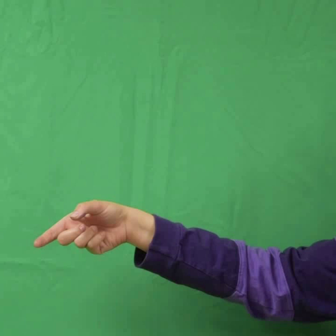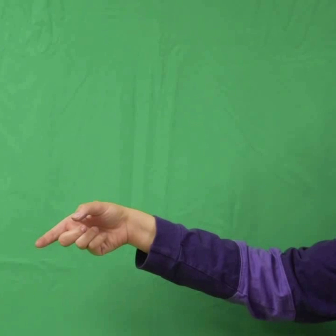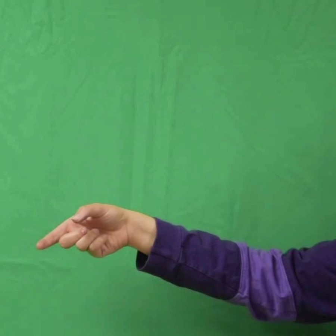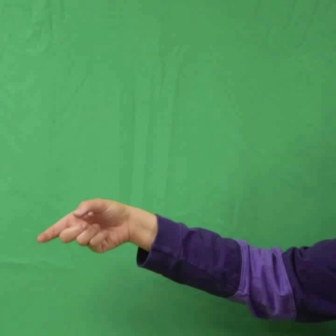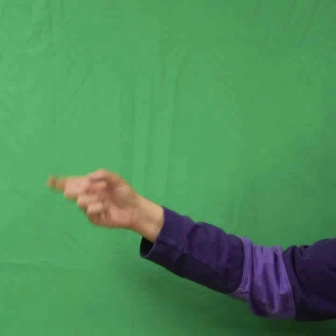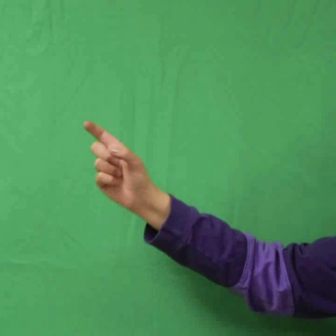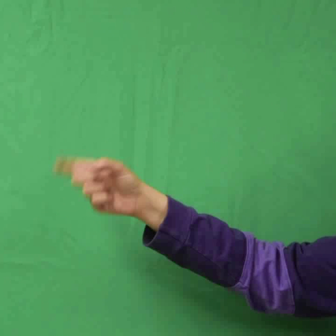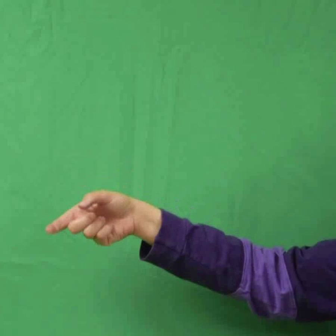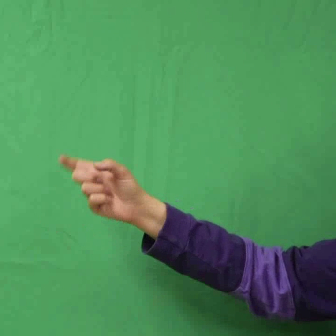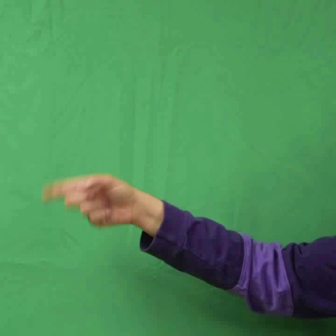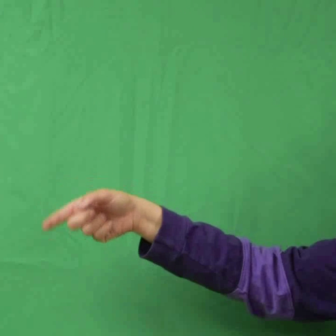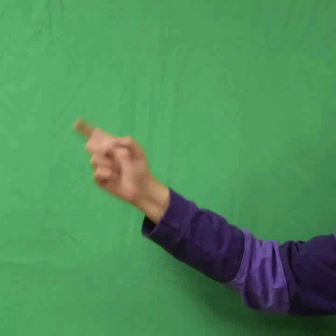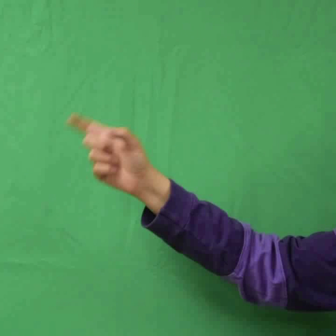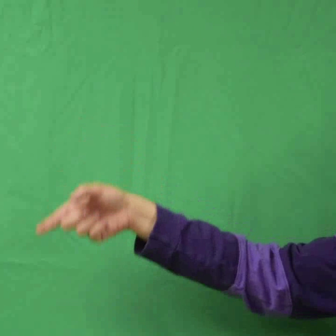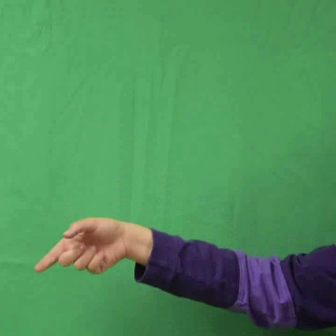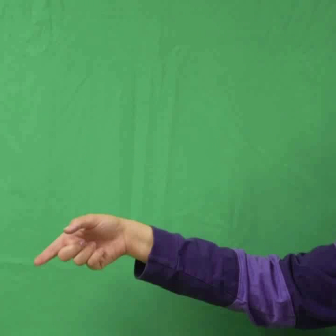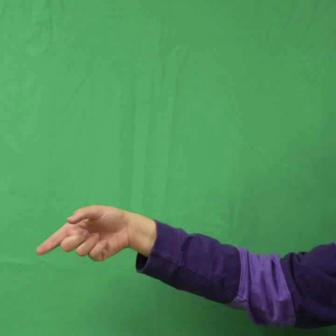Q